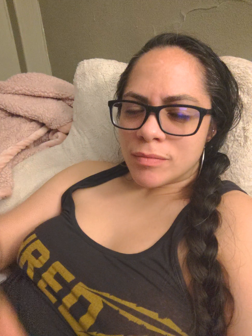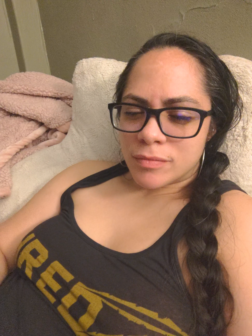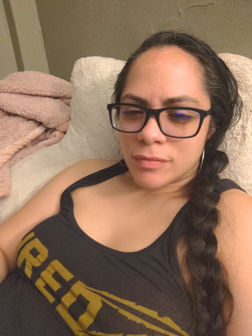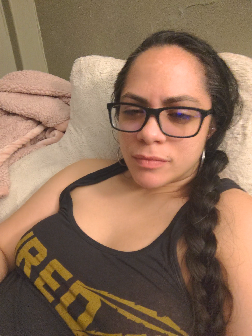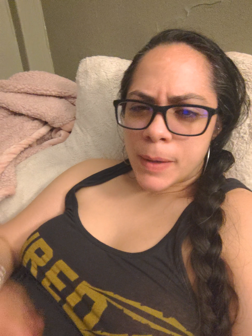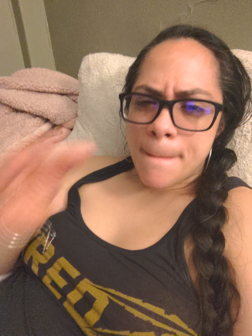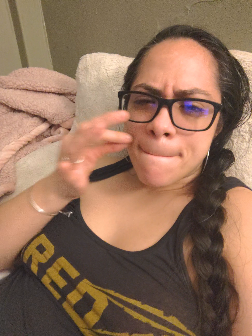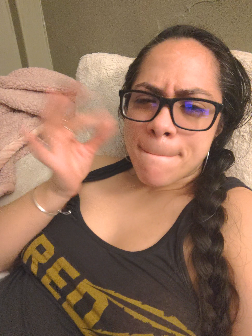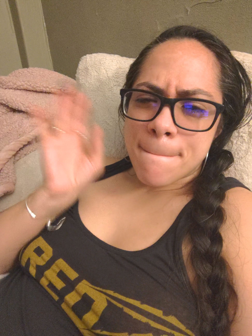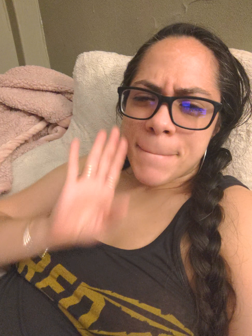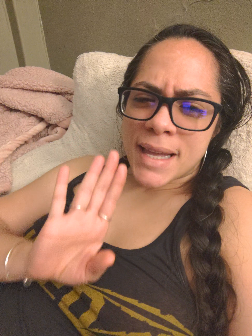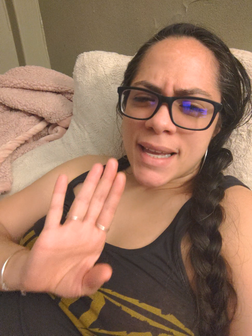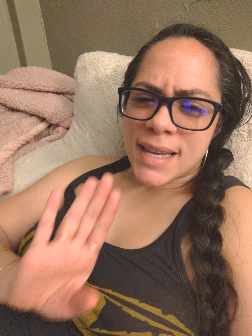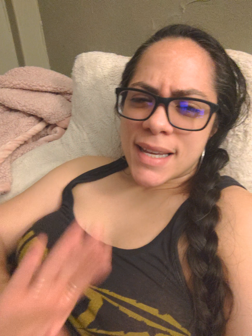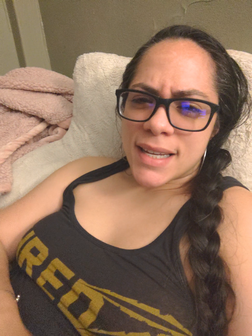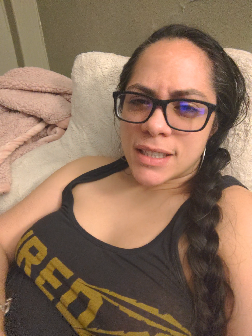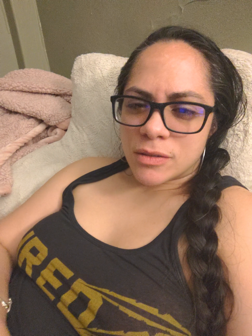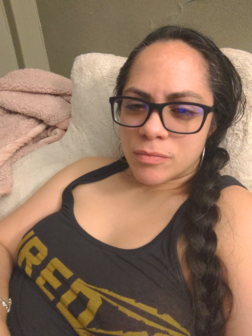bee